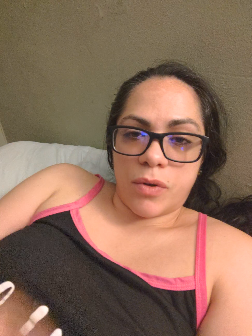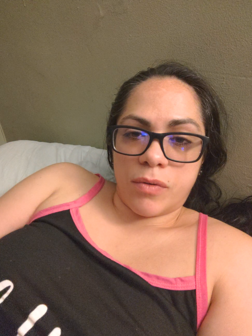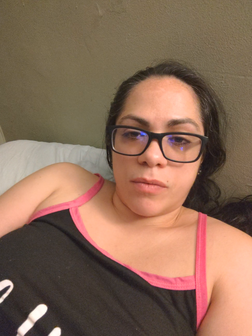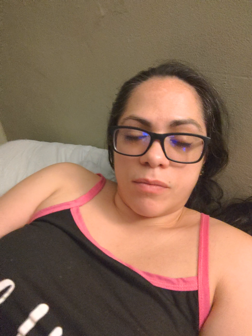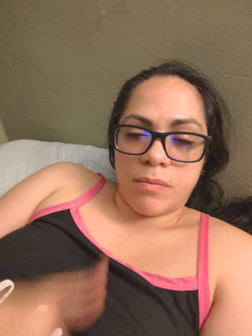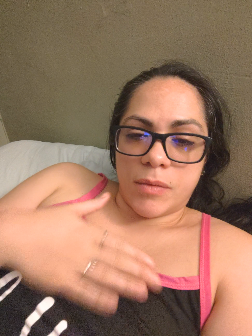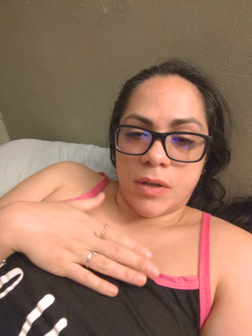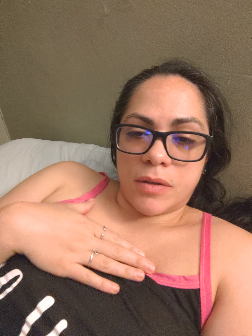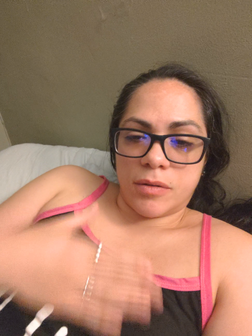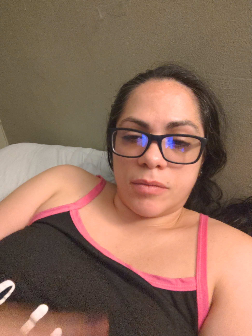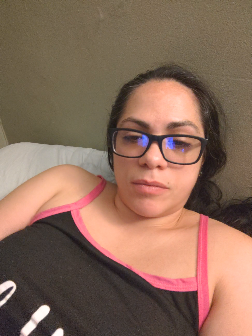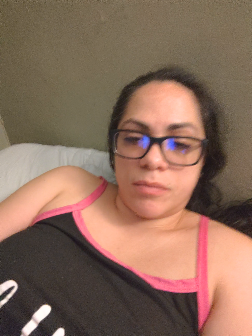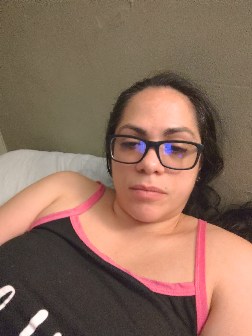my